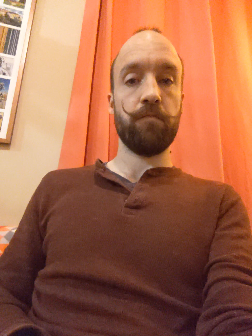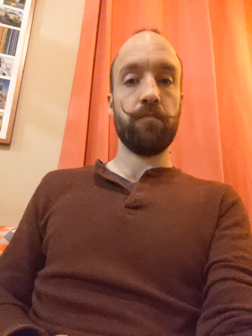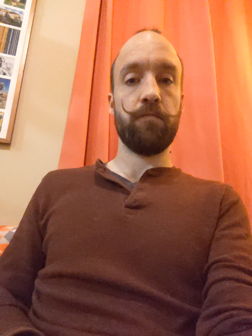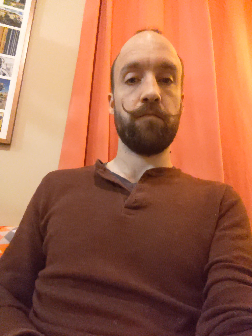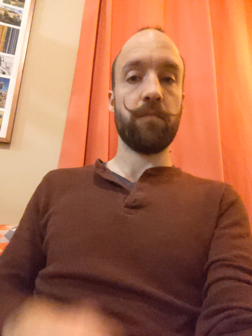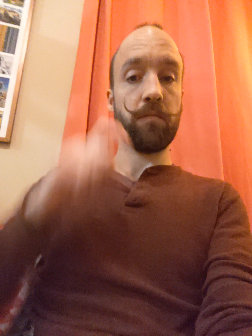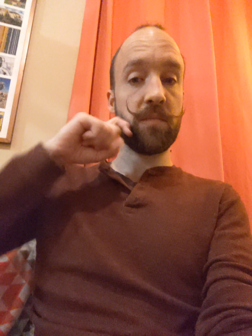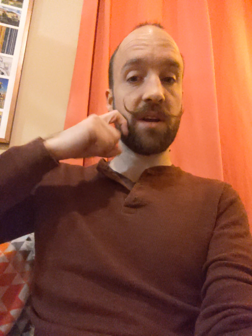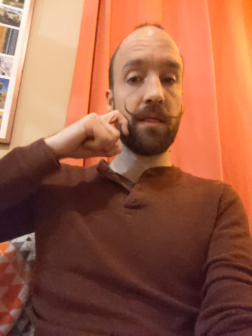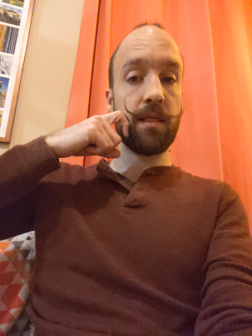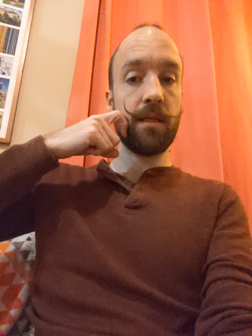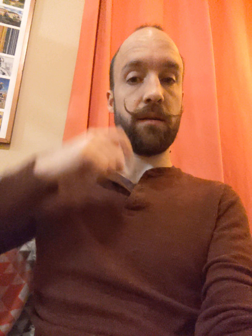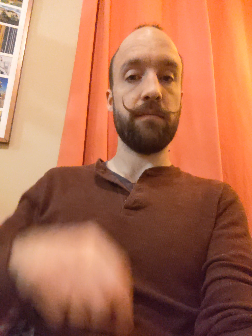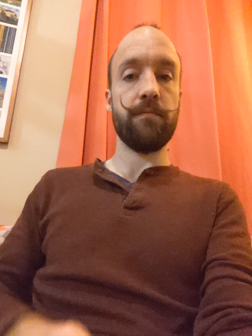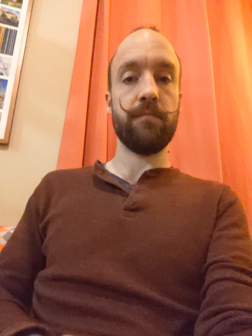apple